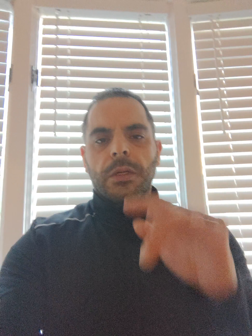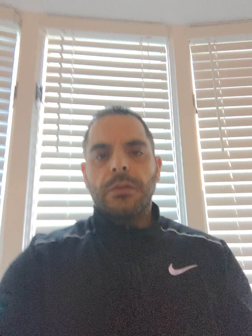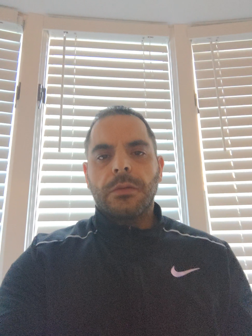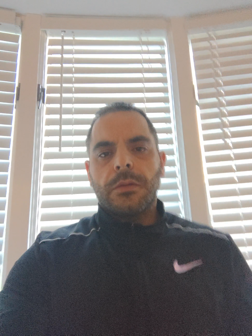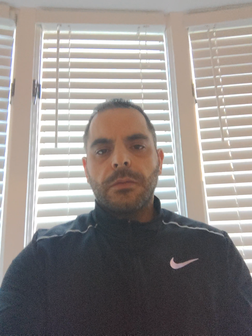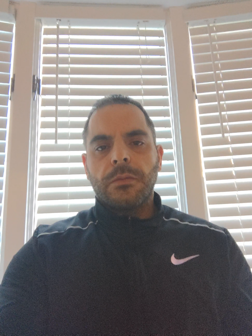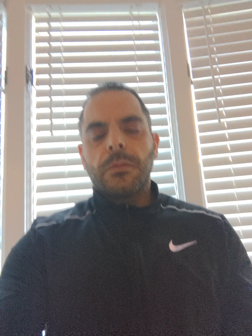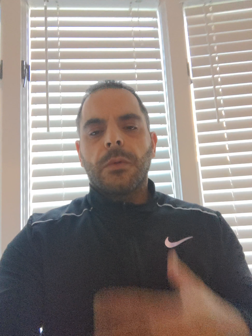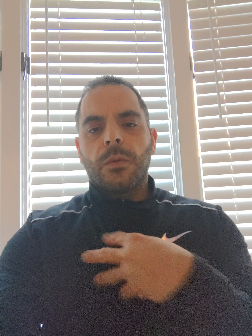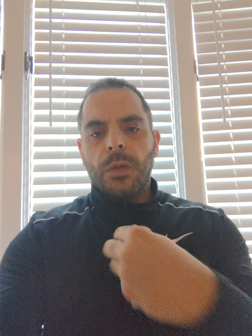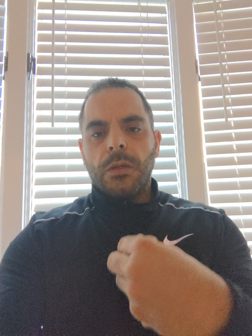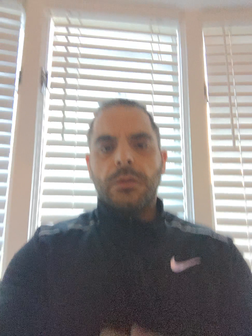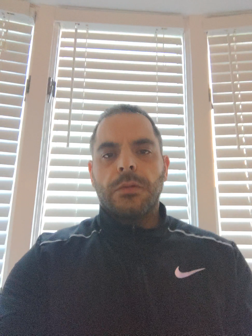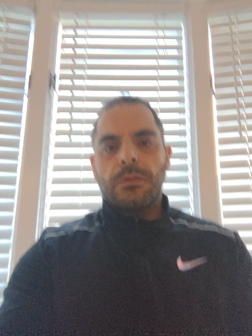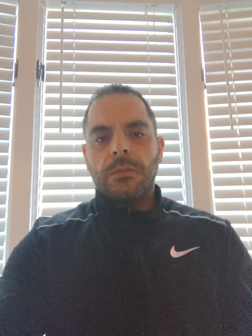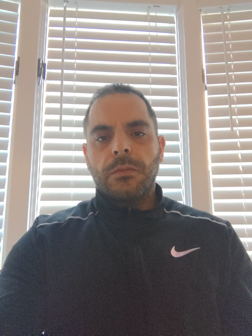white